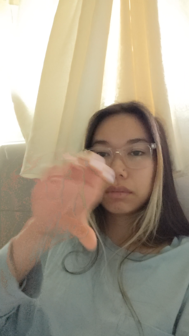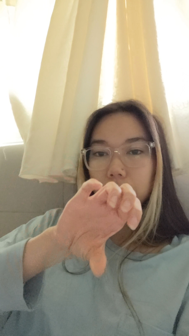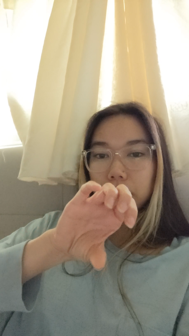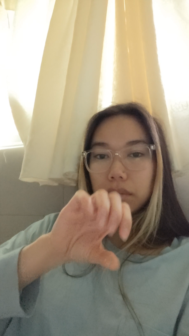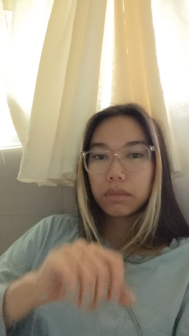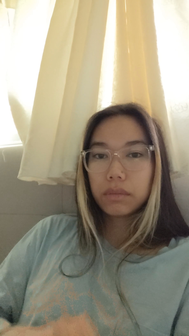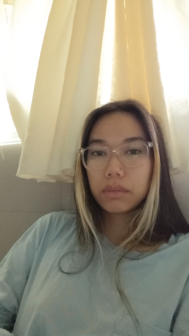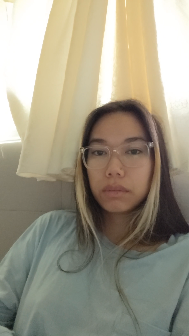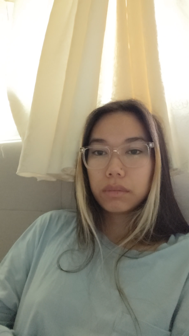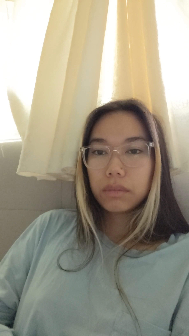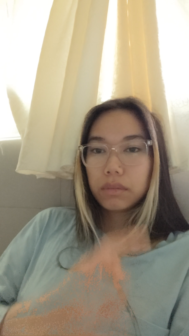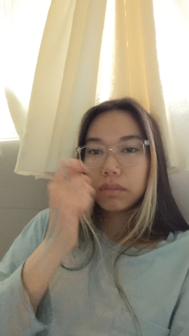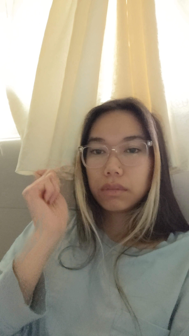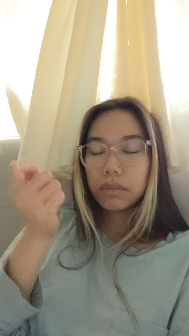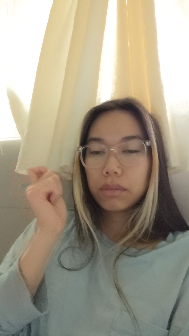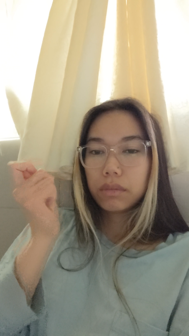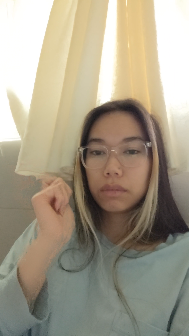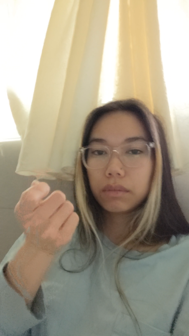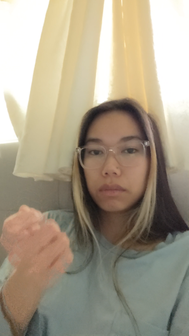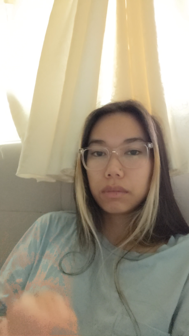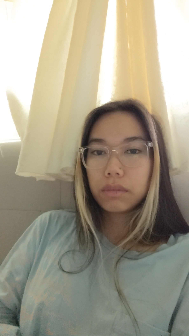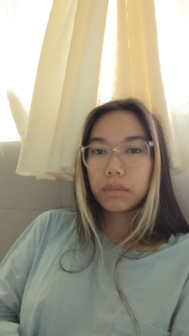bat